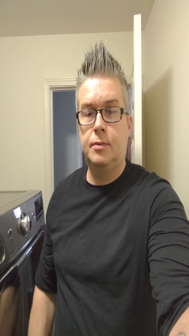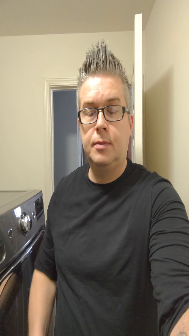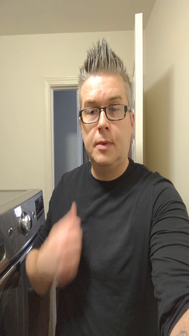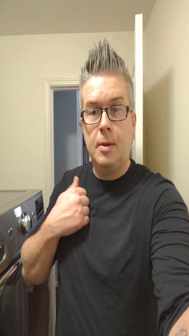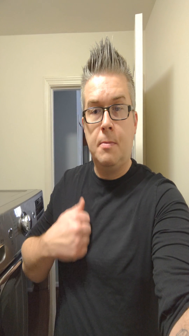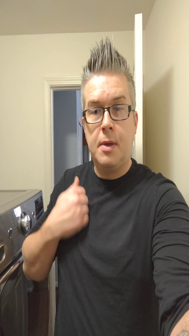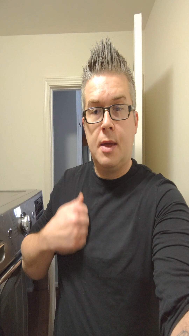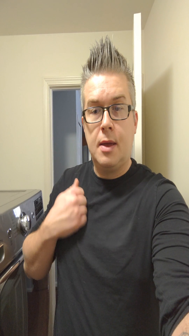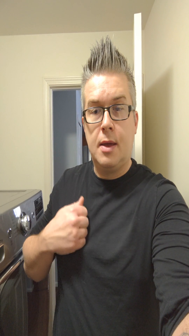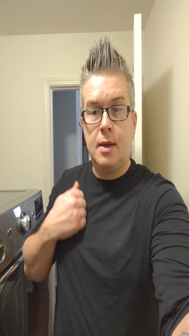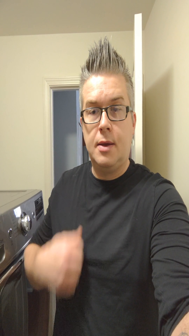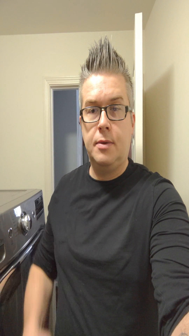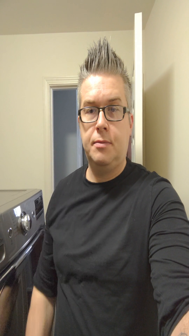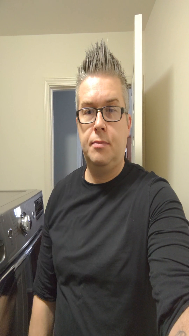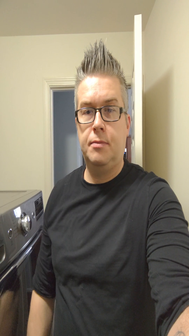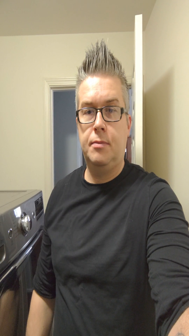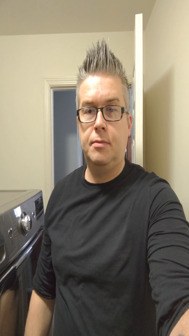bath